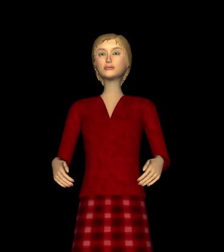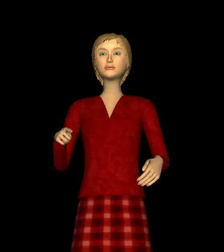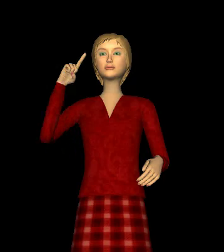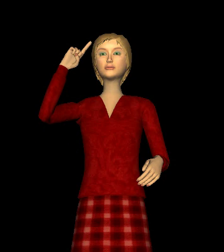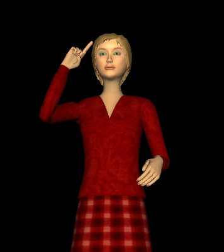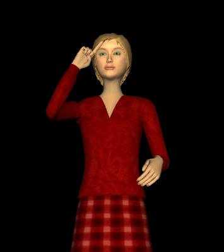لماذا